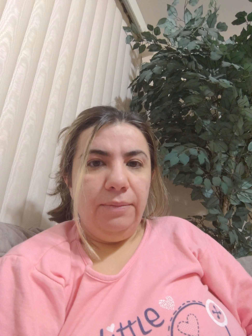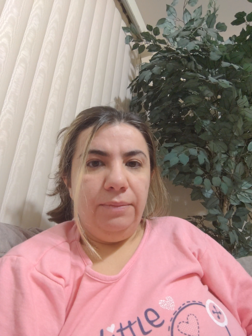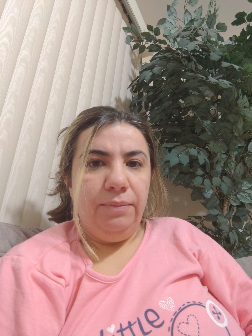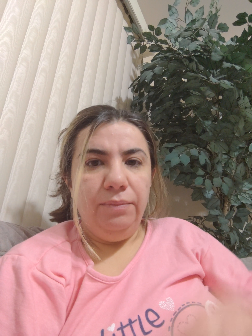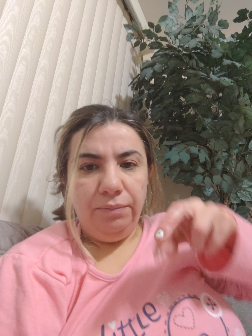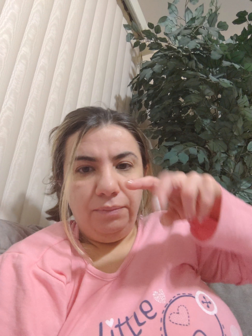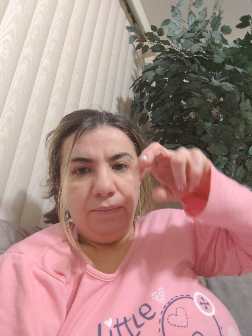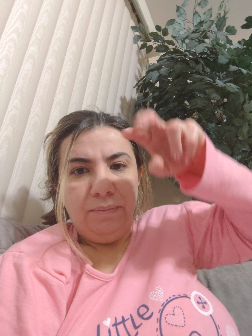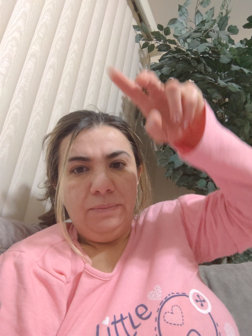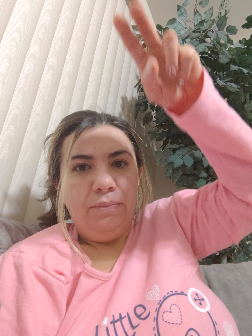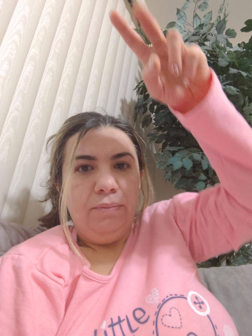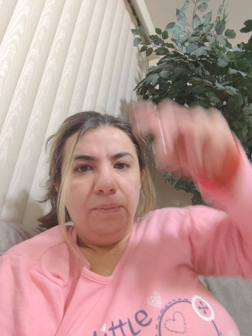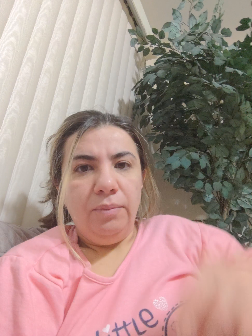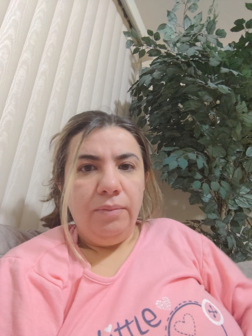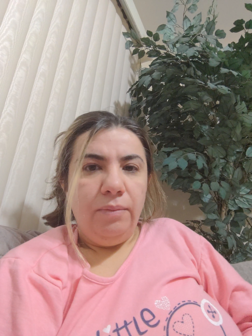stairs